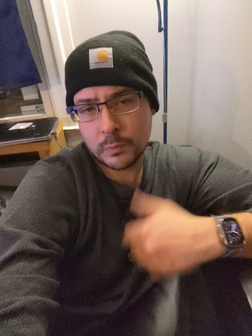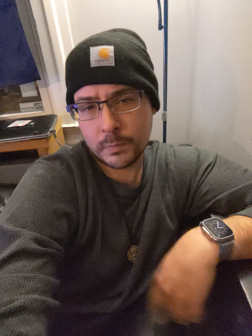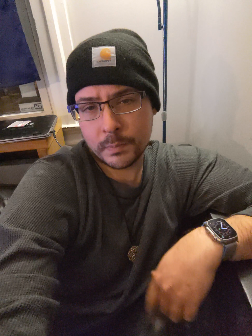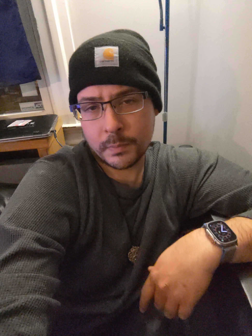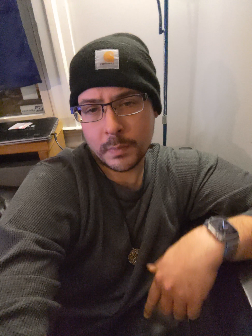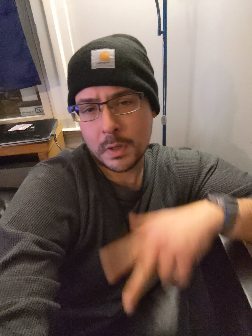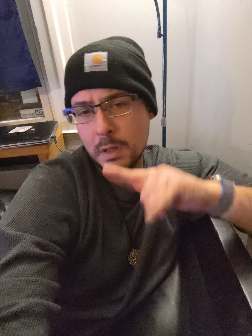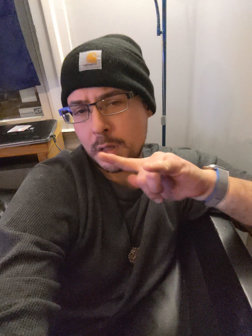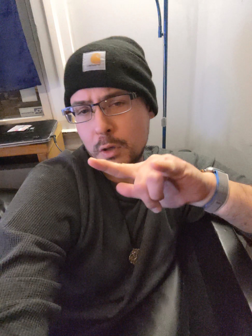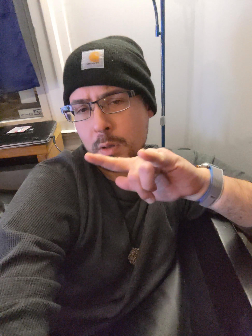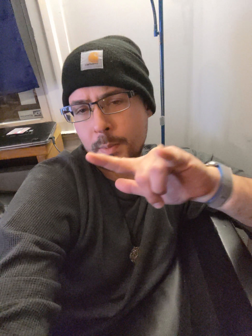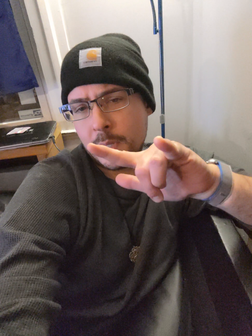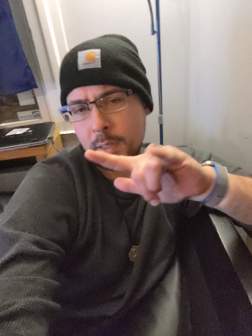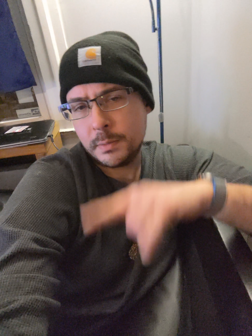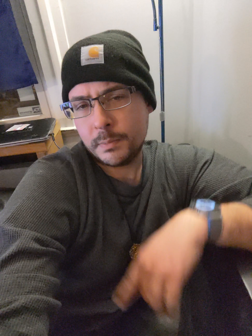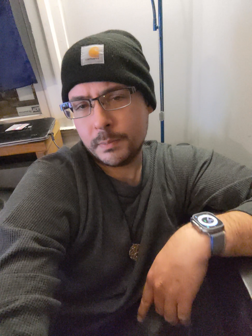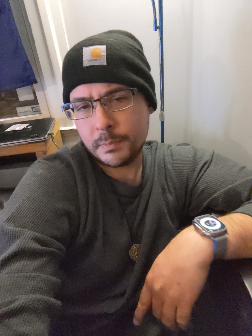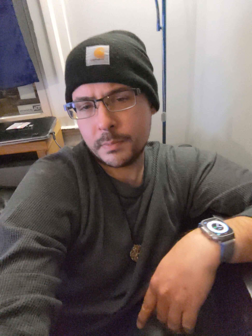airplane